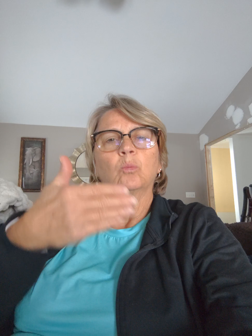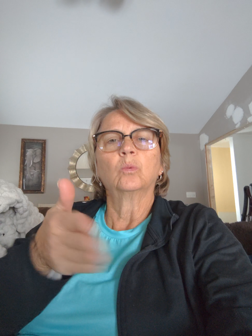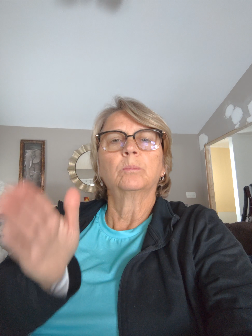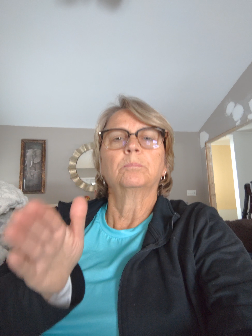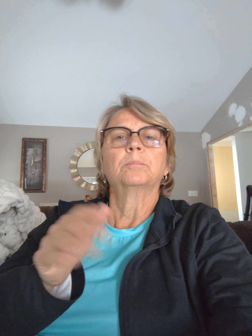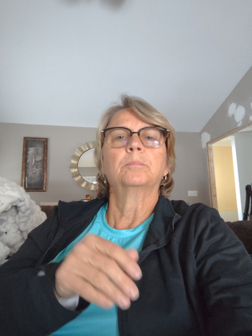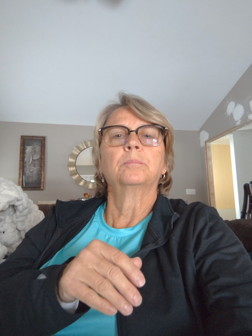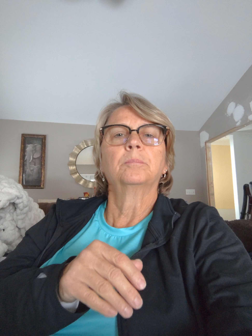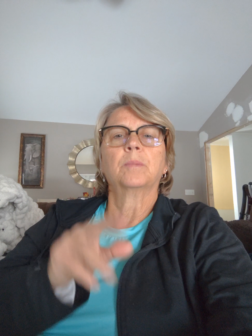bedroom